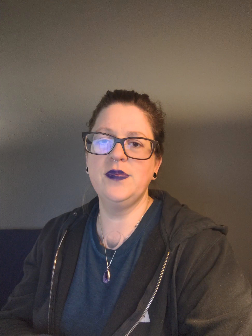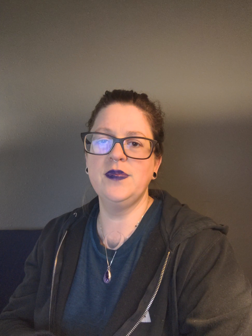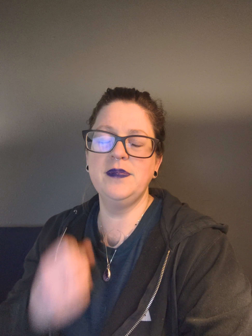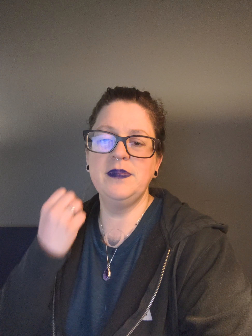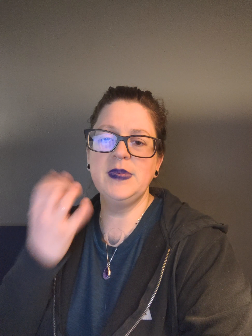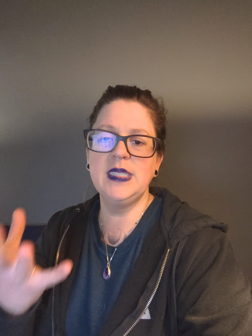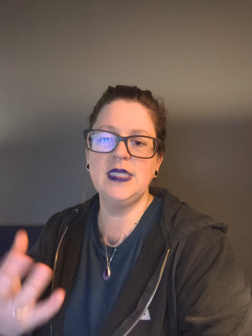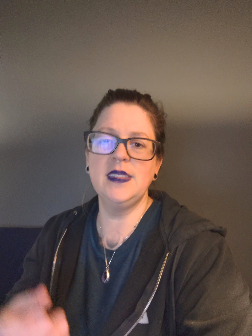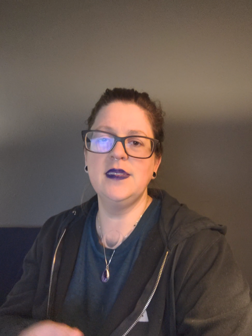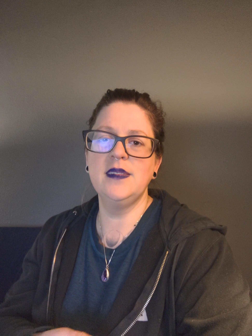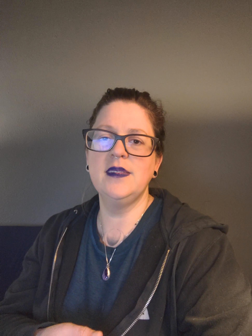many